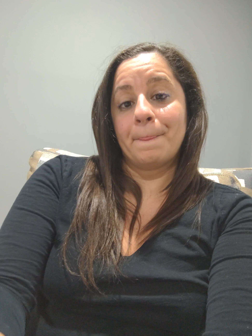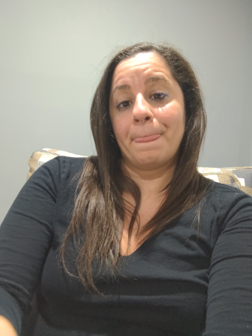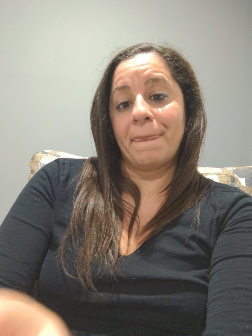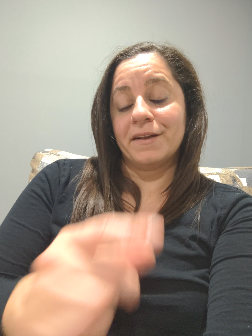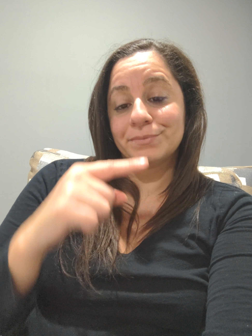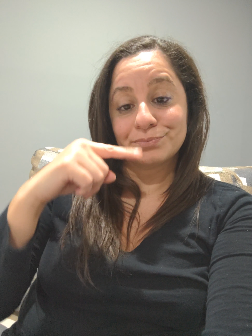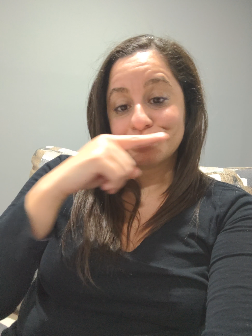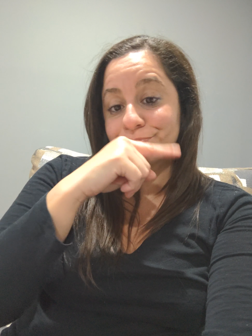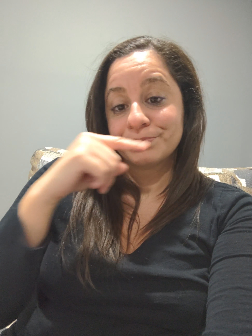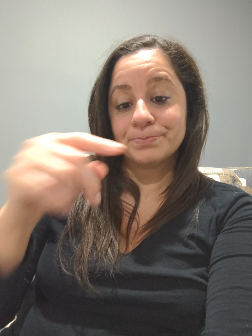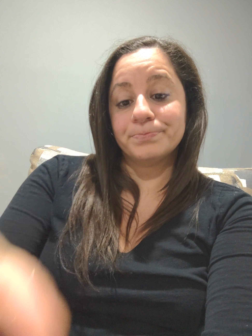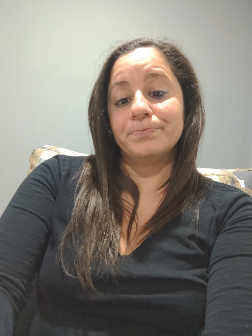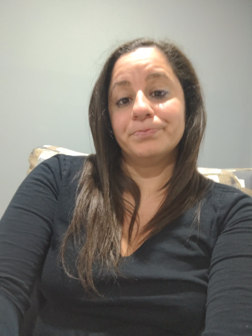toothbrush